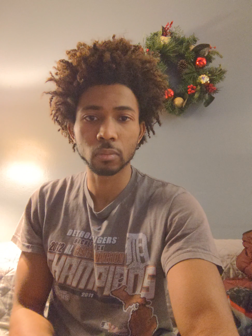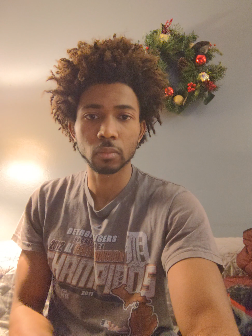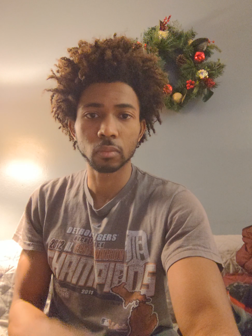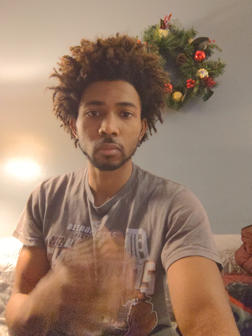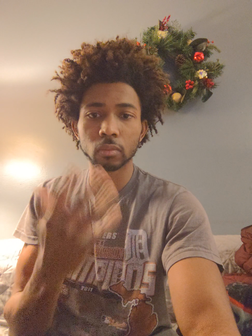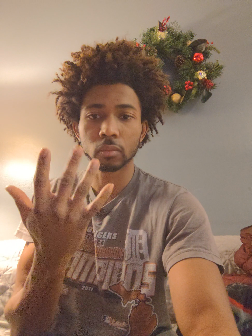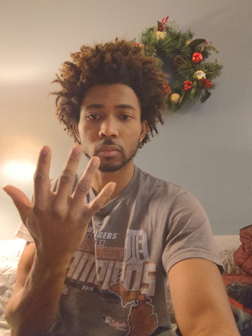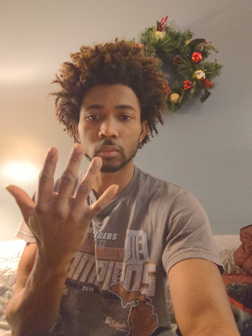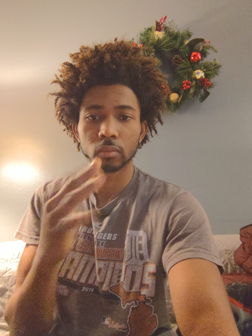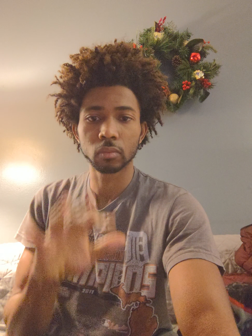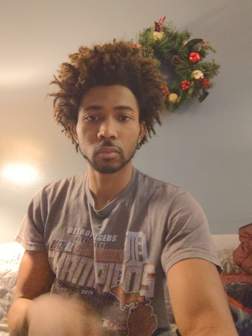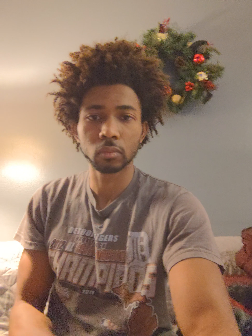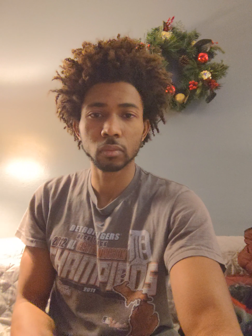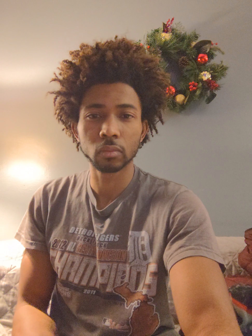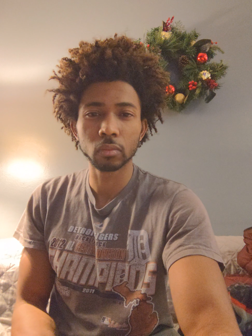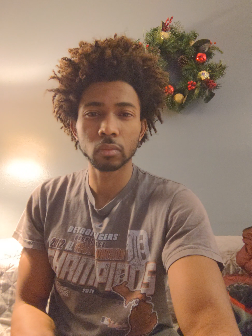finger